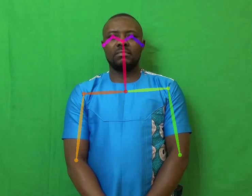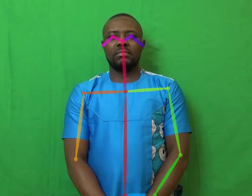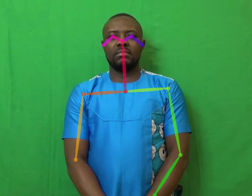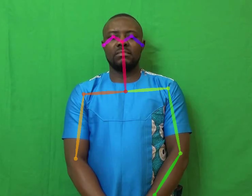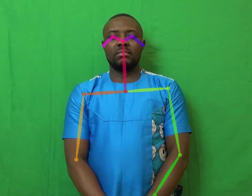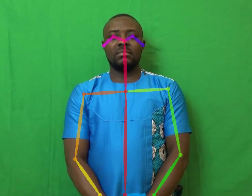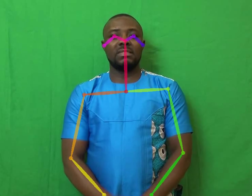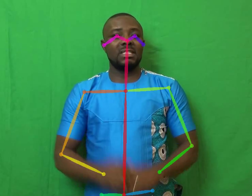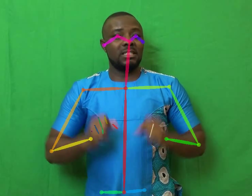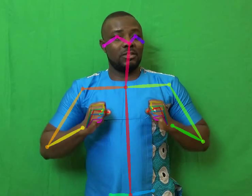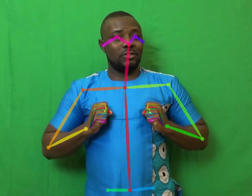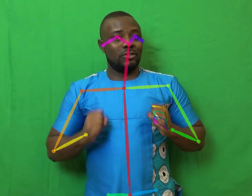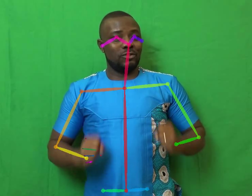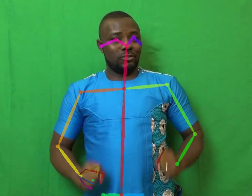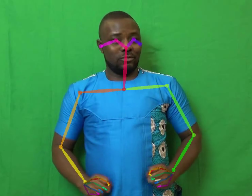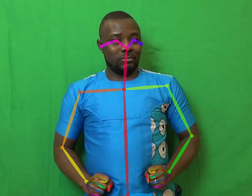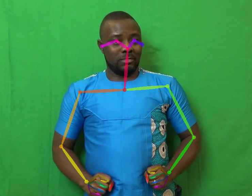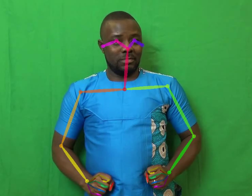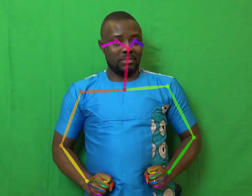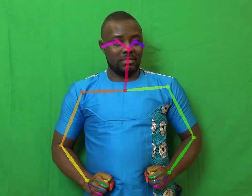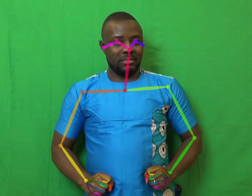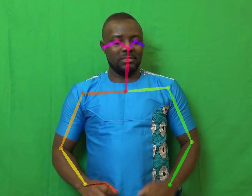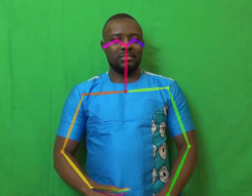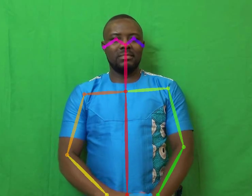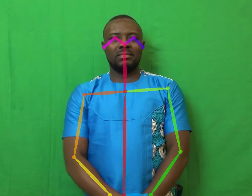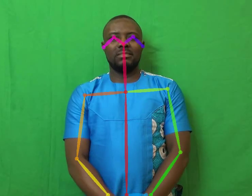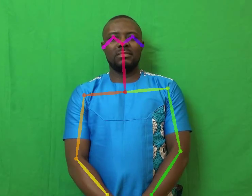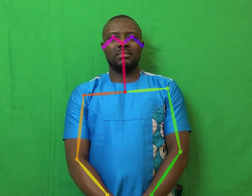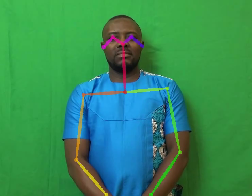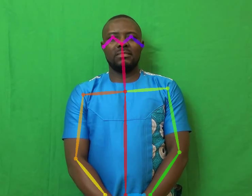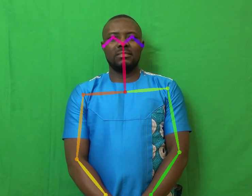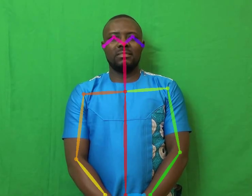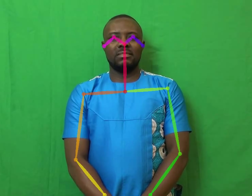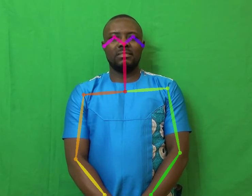subject